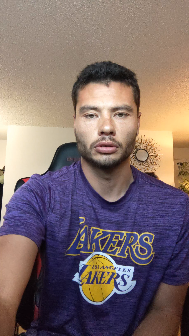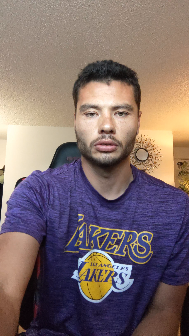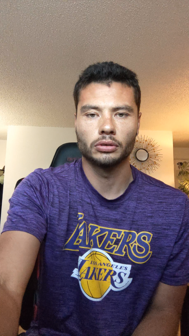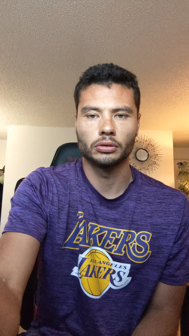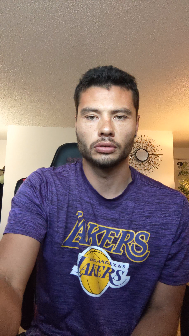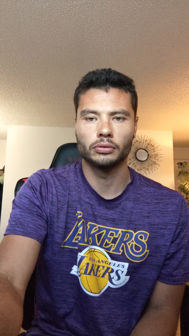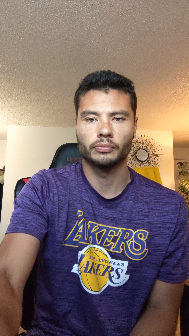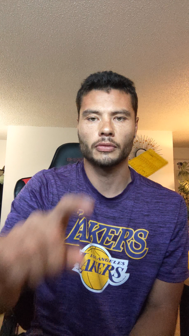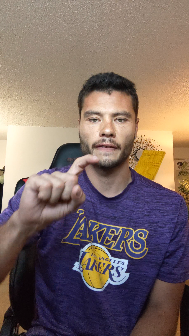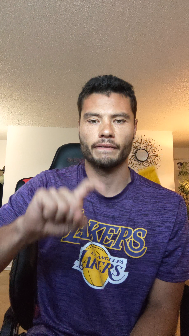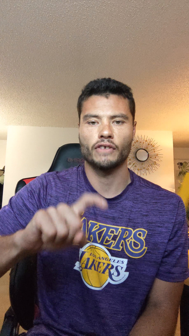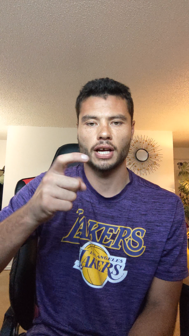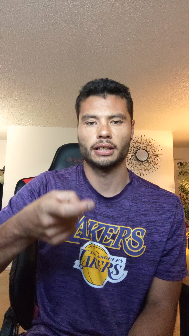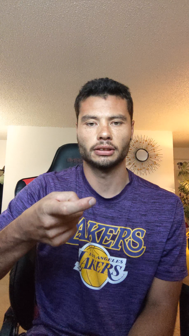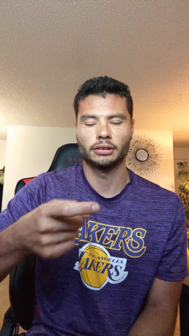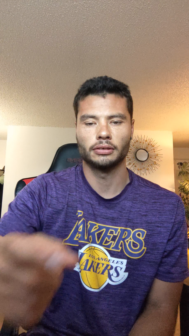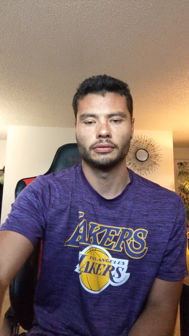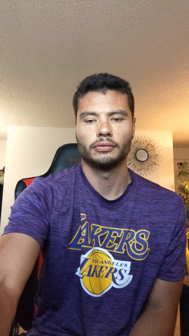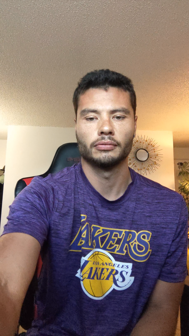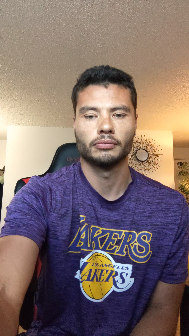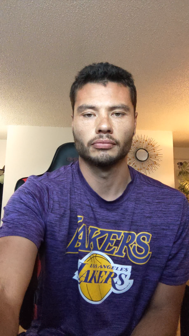friend